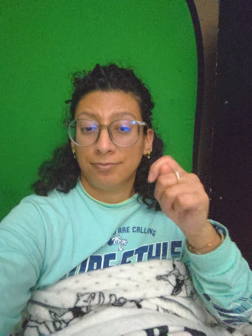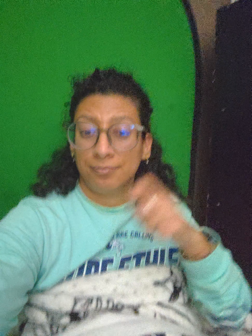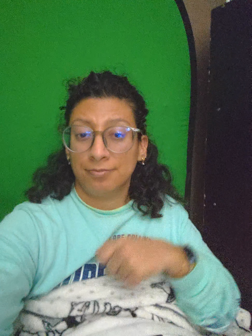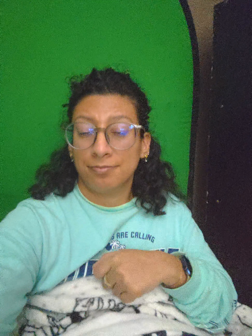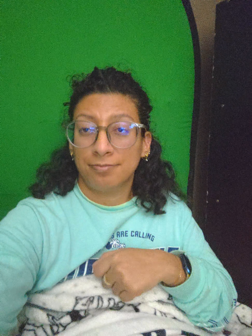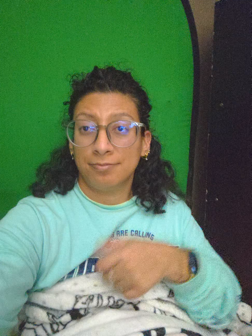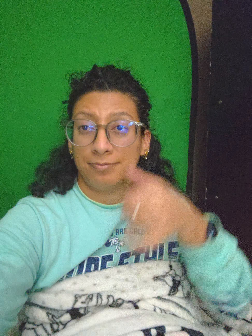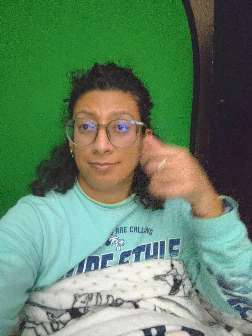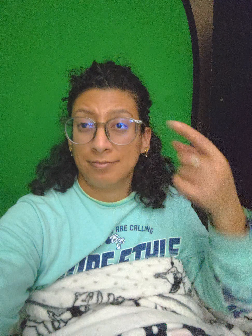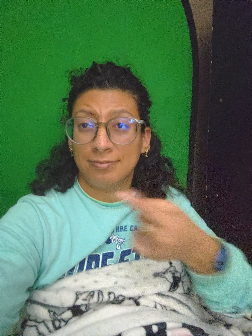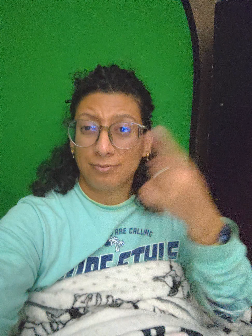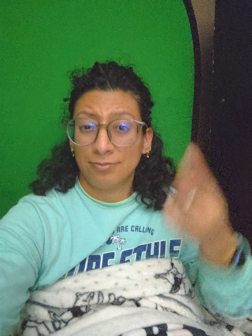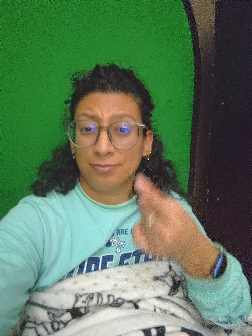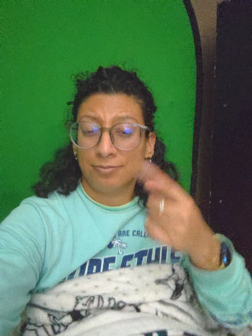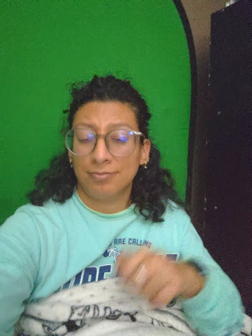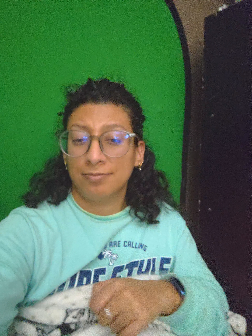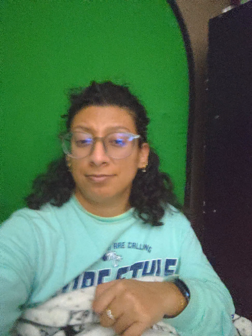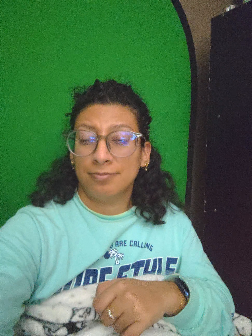owl